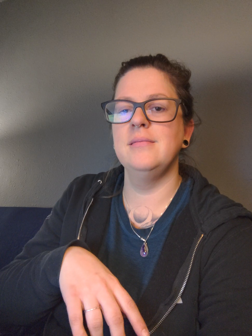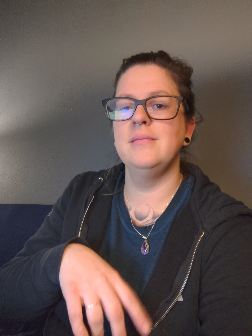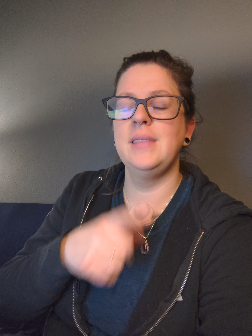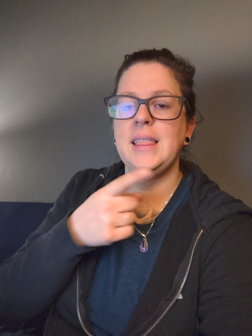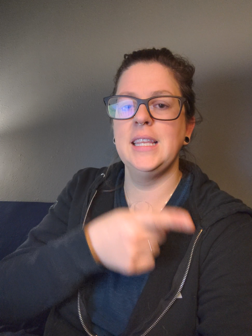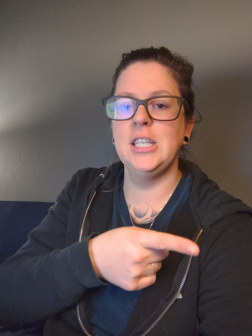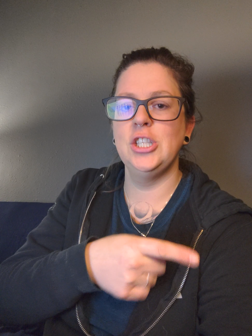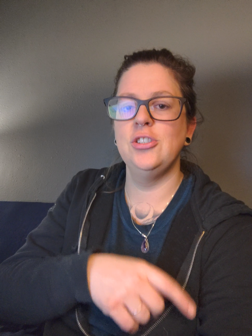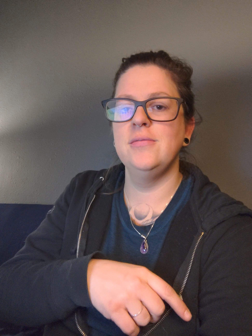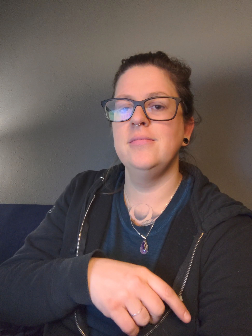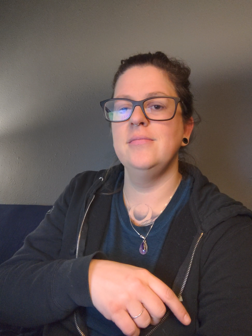there